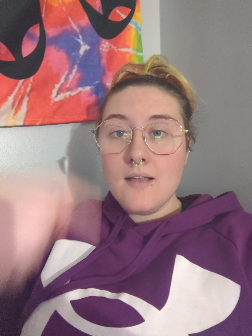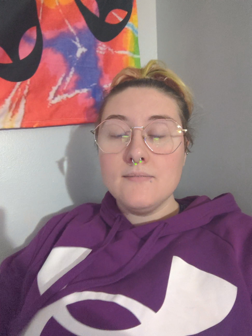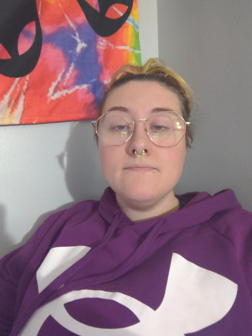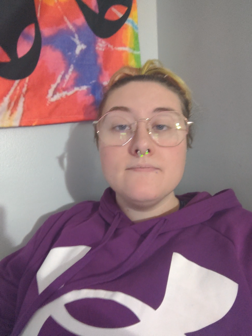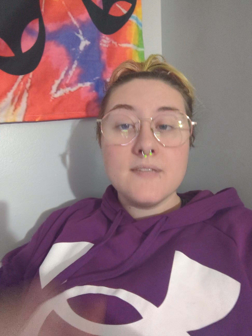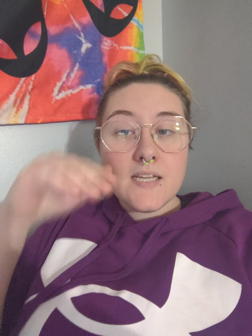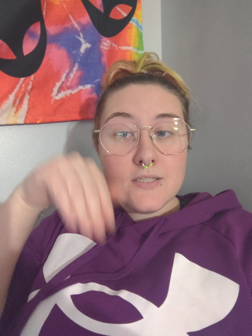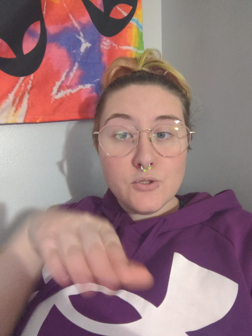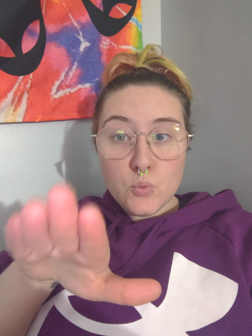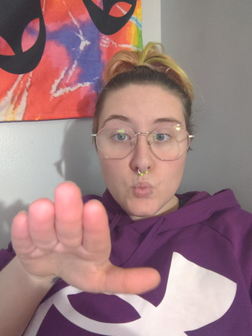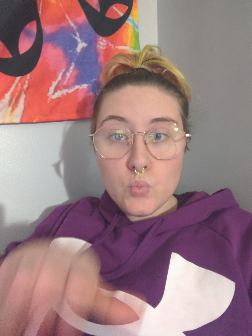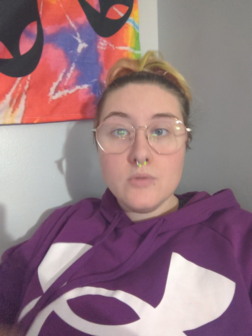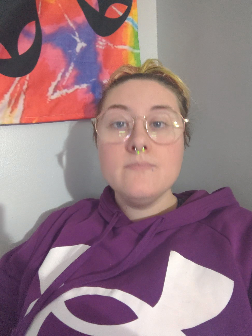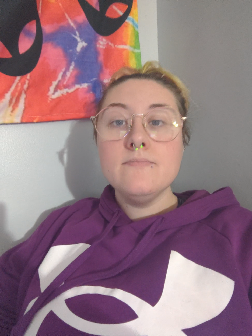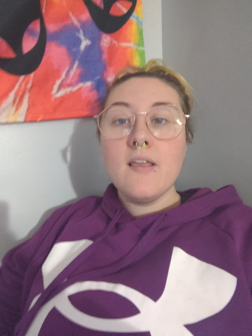into